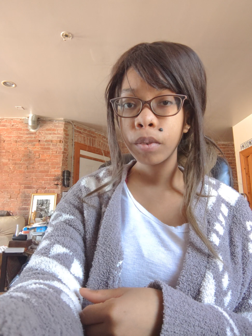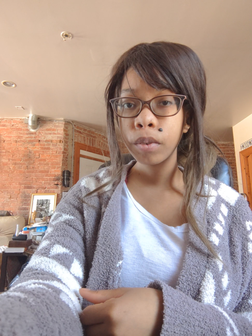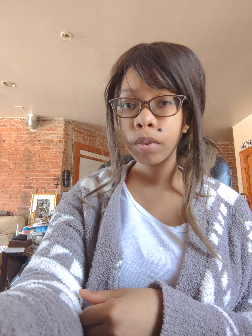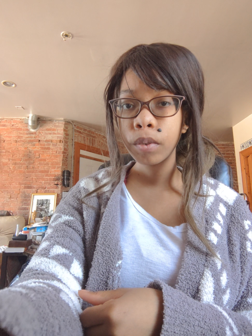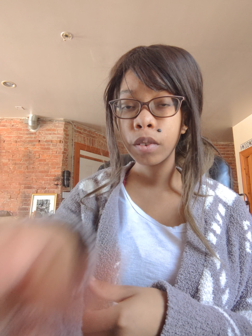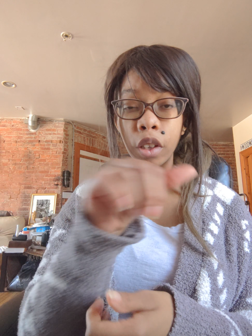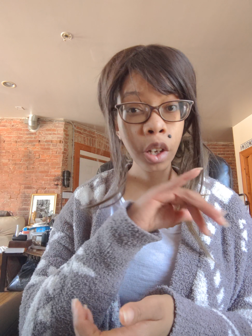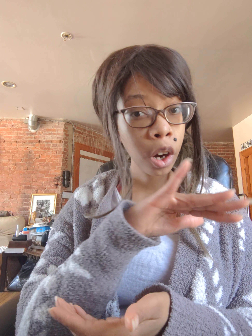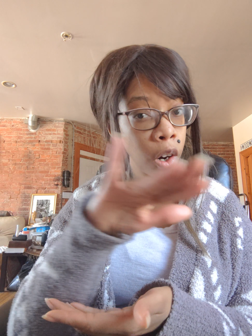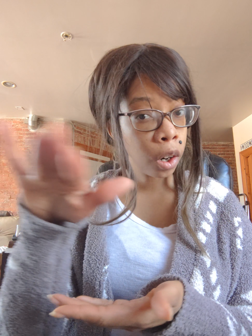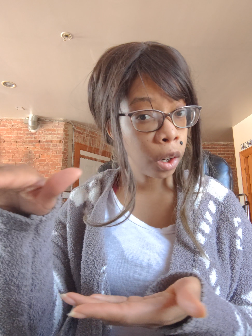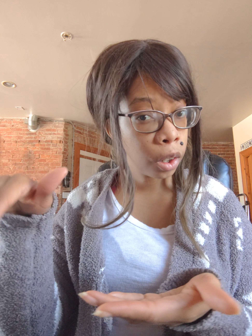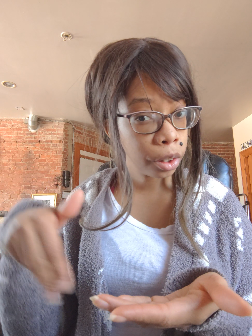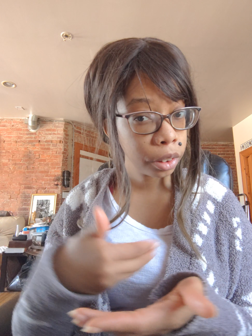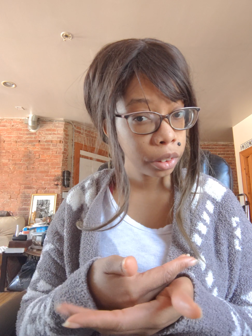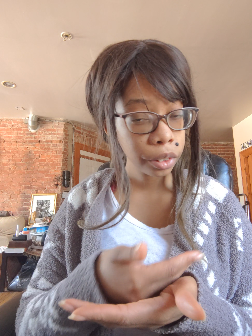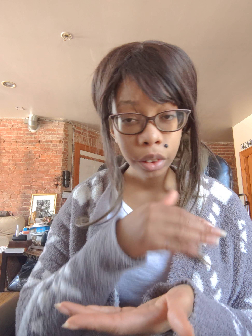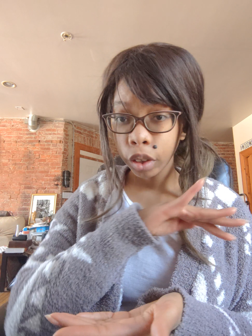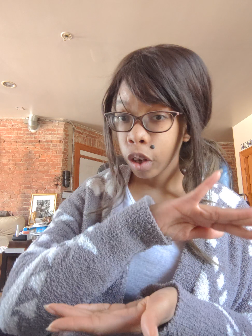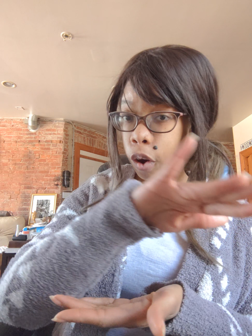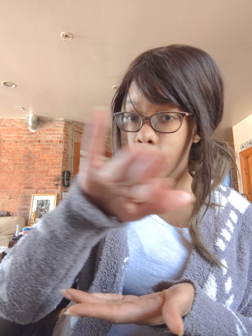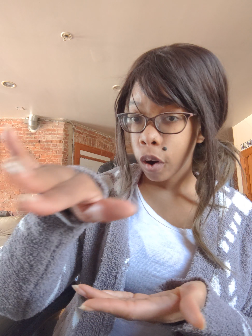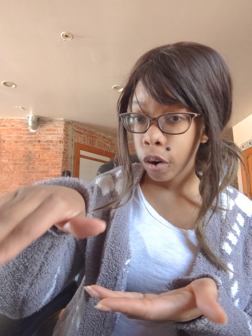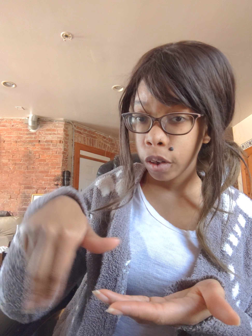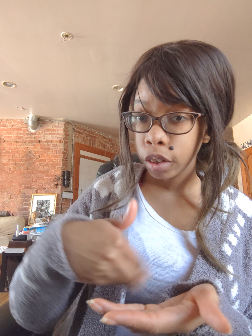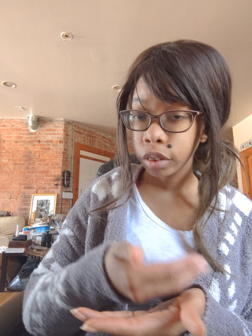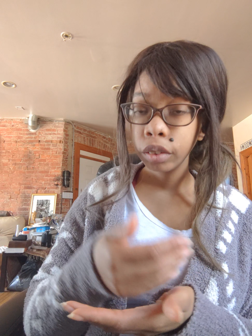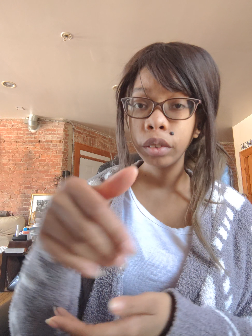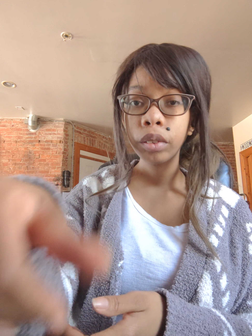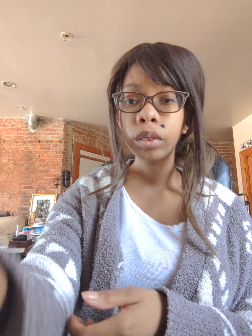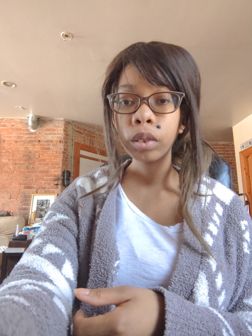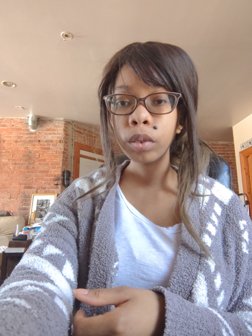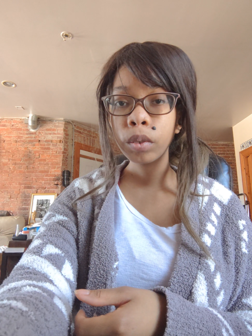all